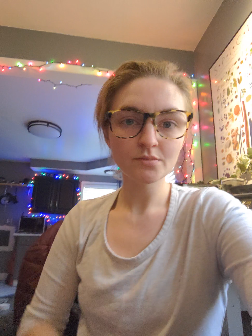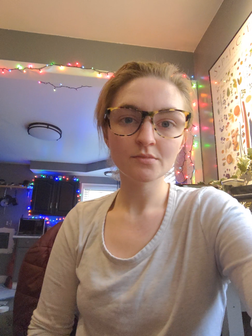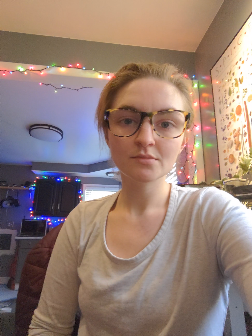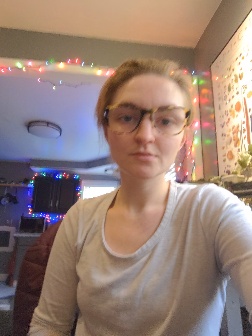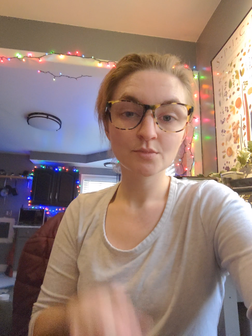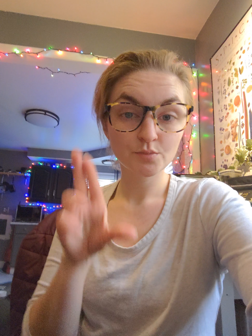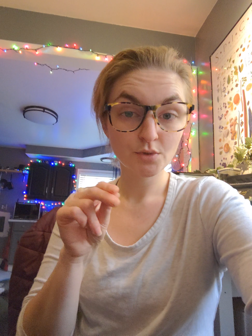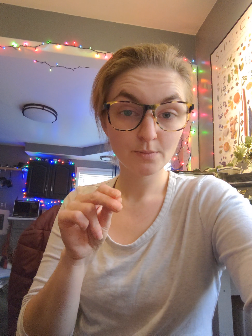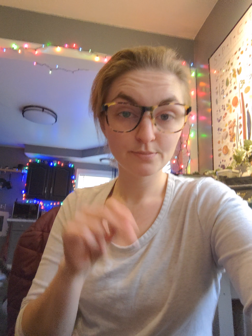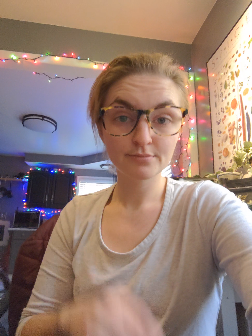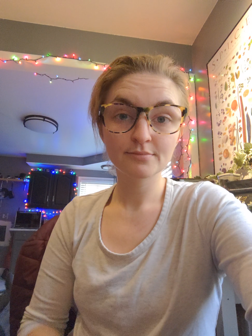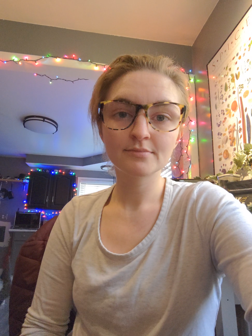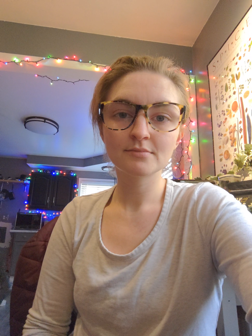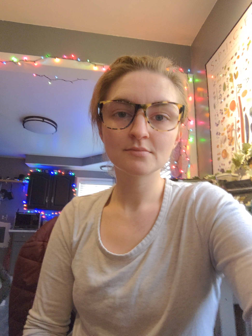no